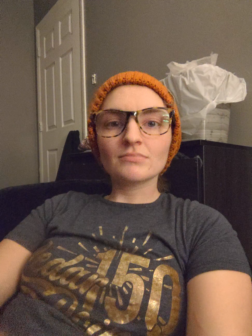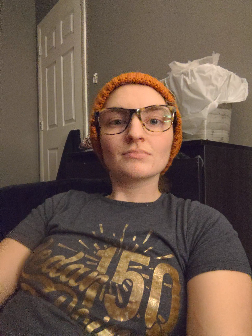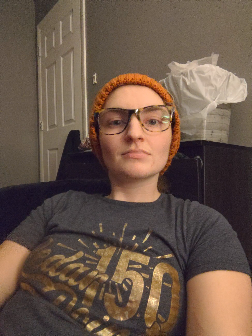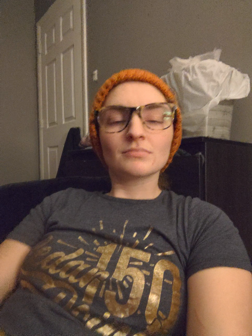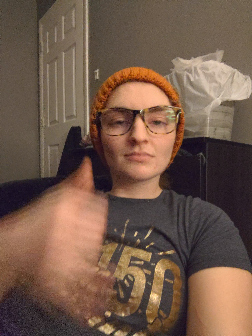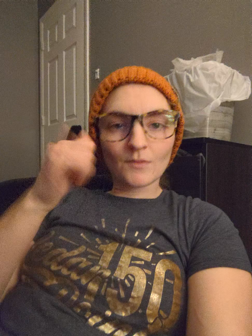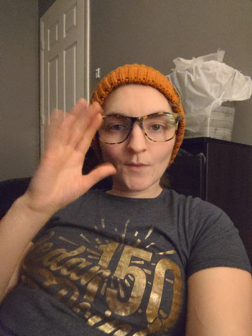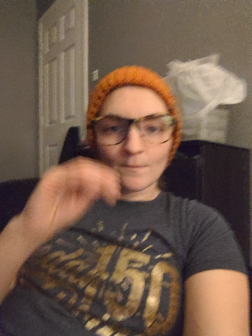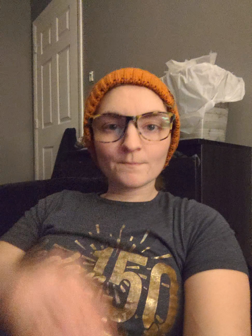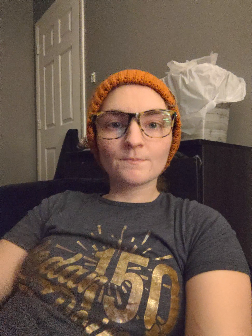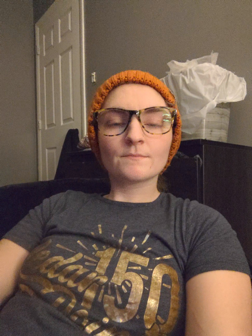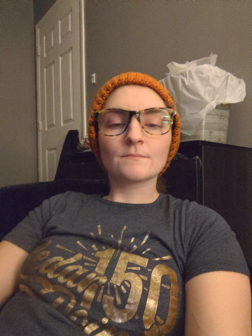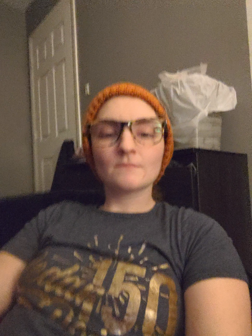cowboy